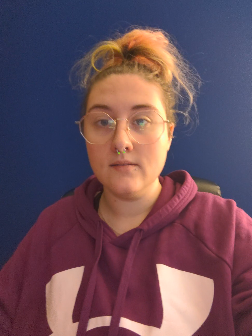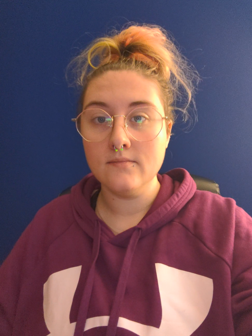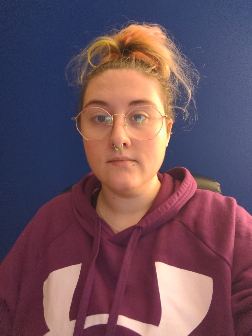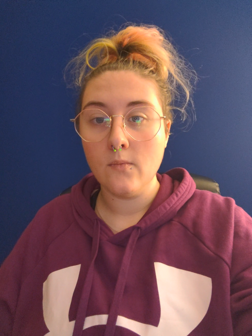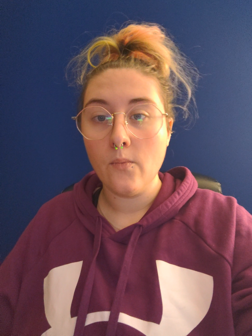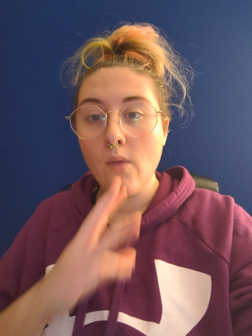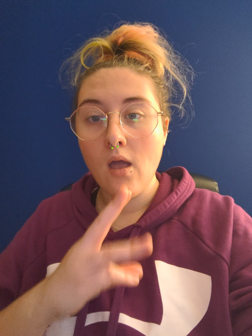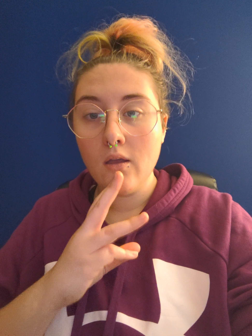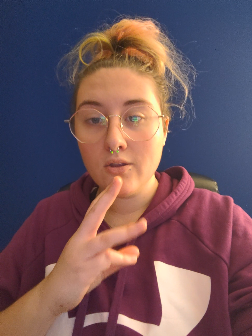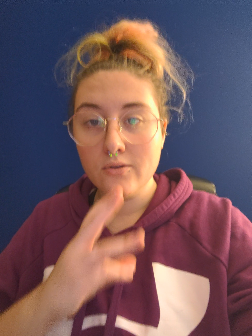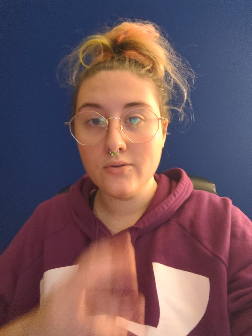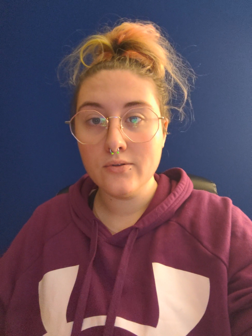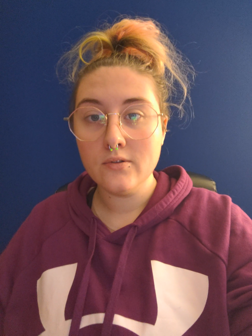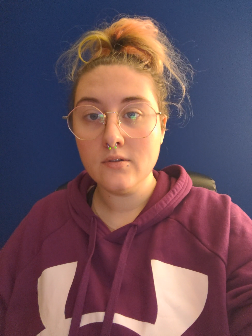water